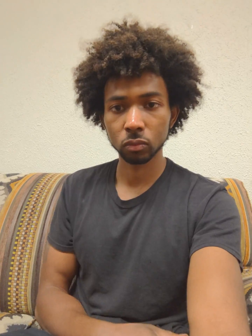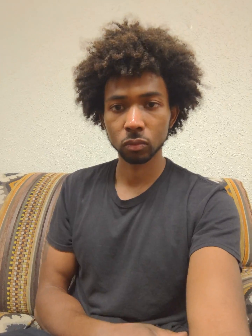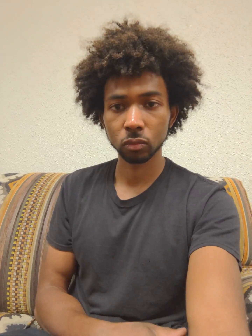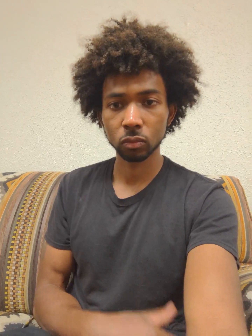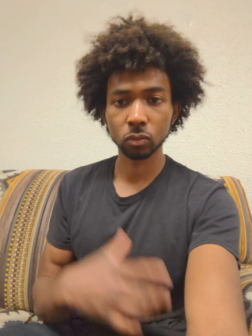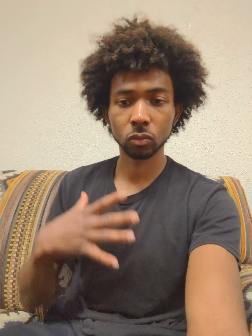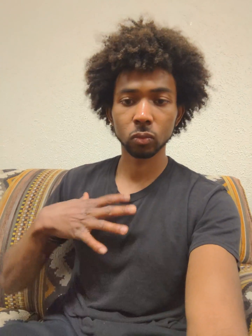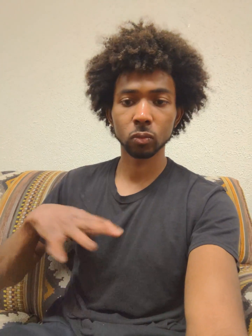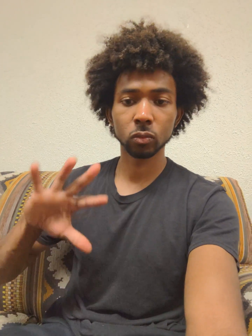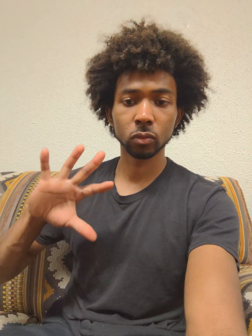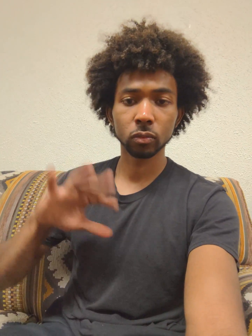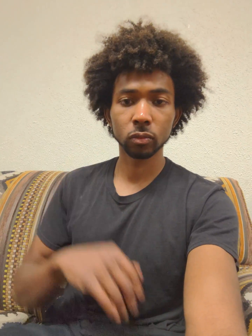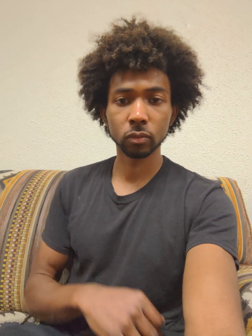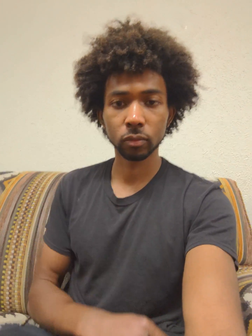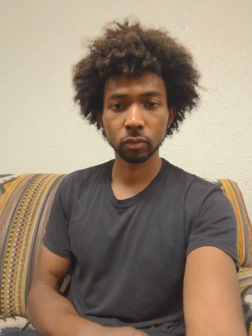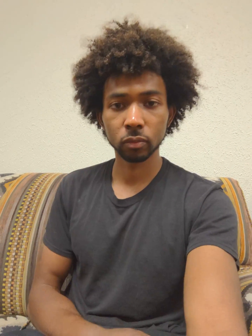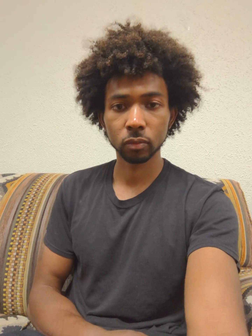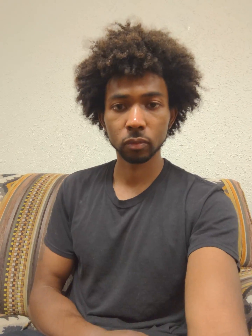dress